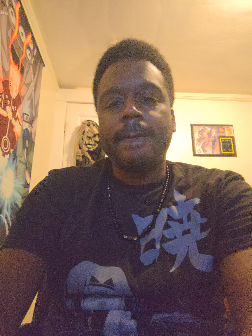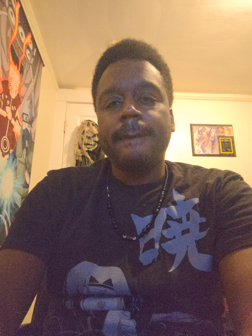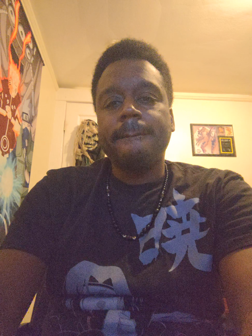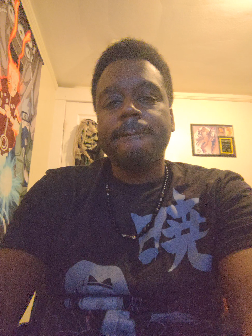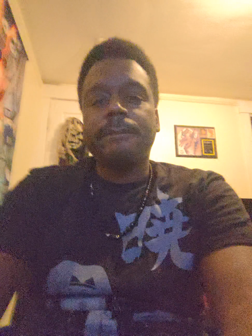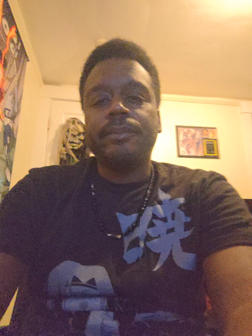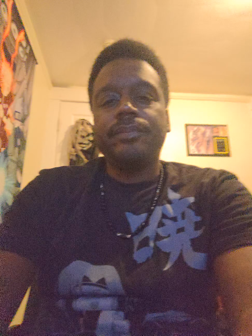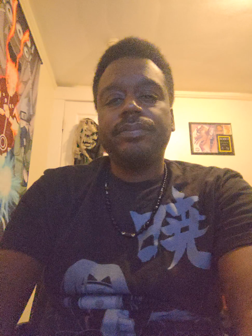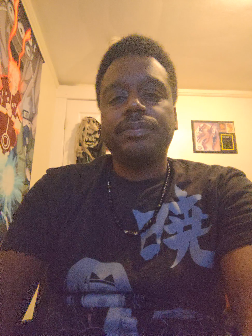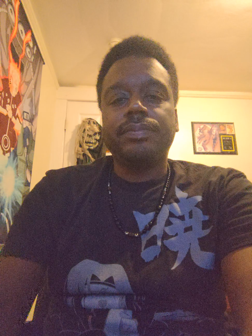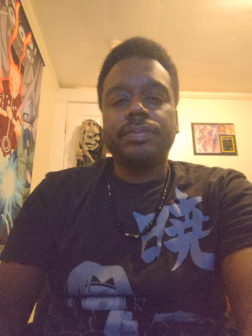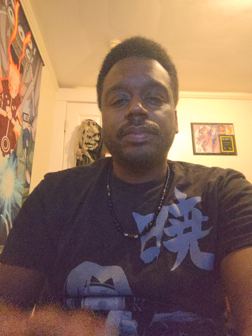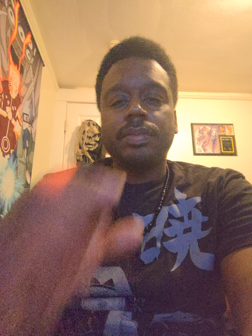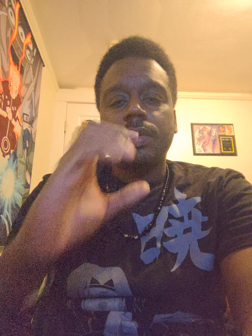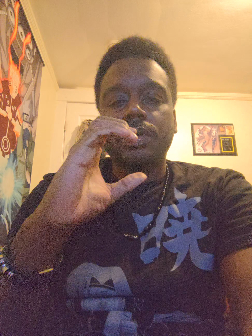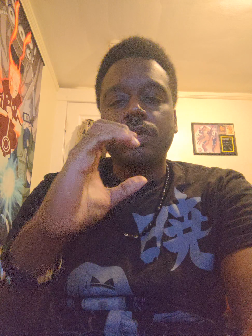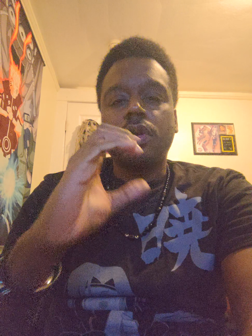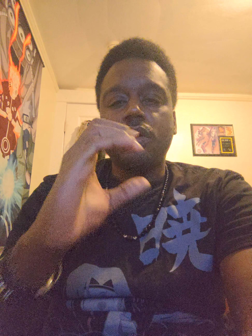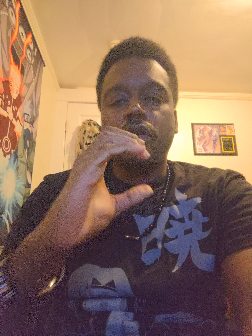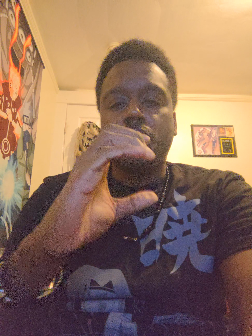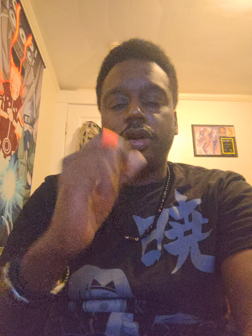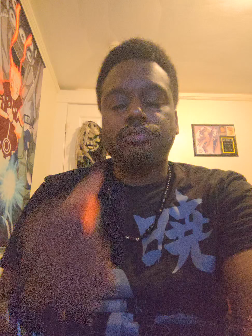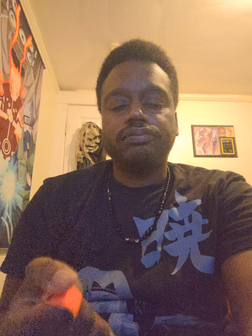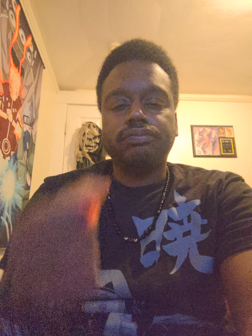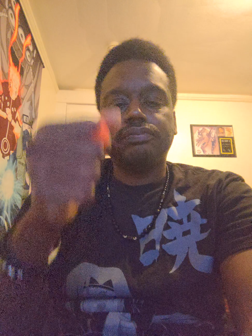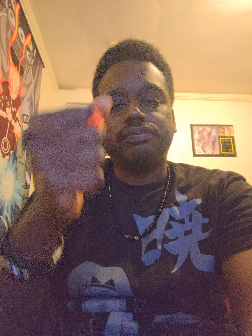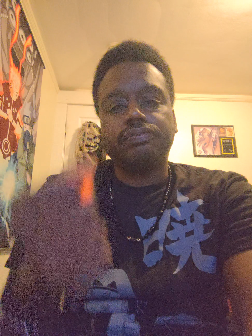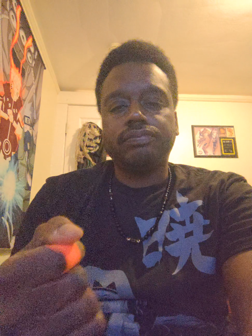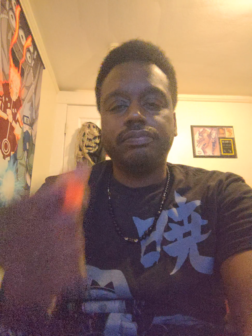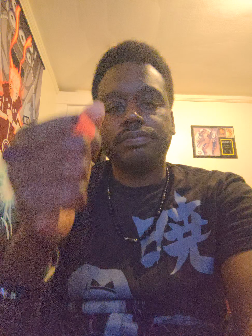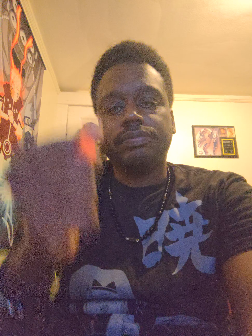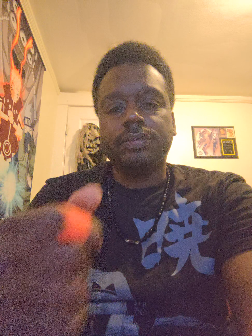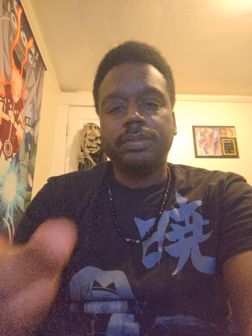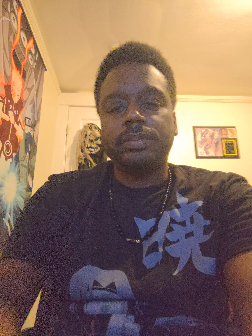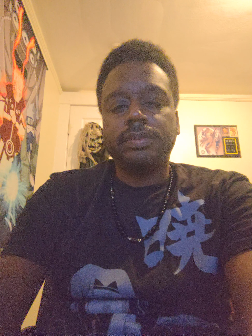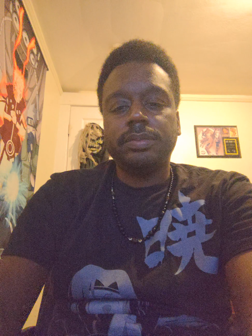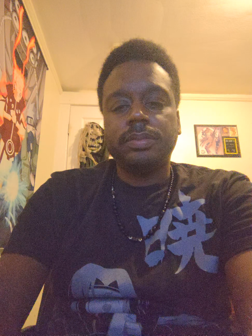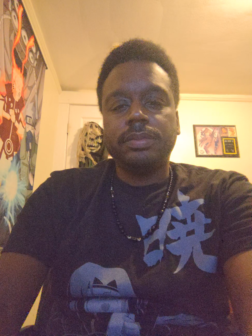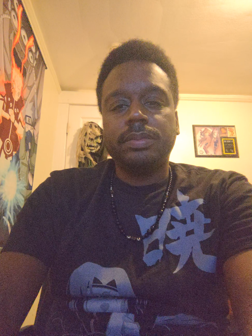car